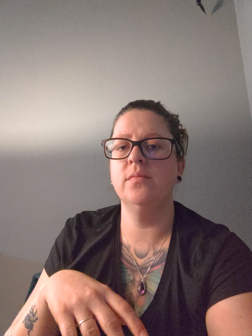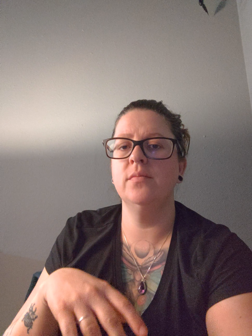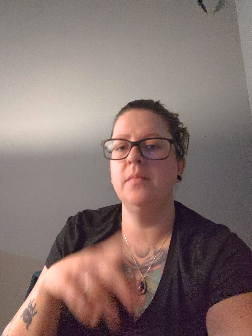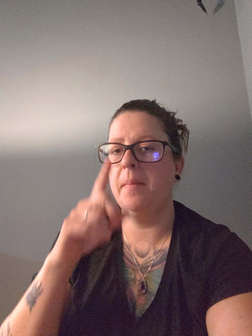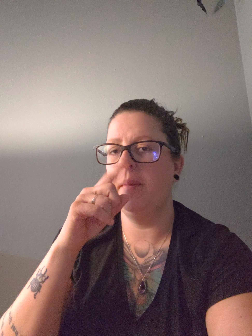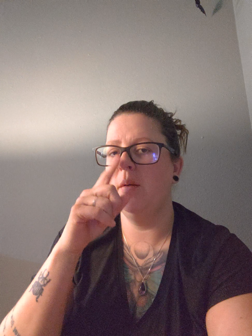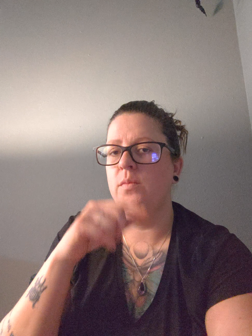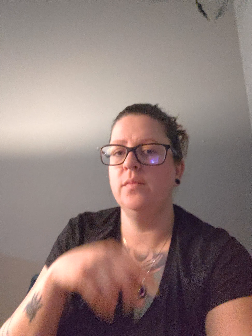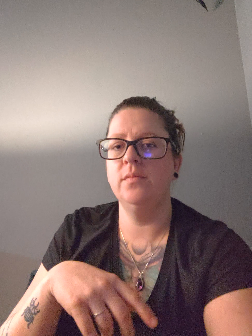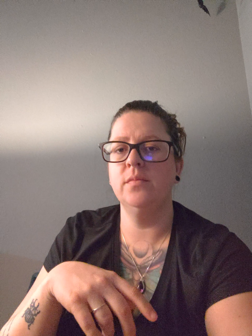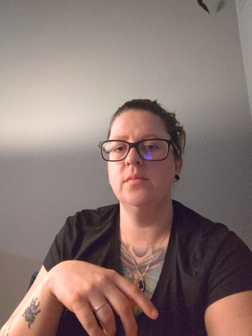mouse